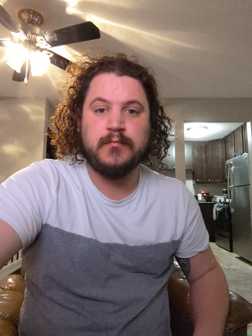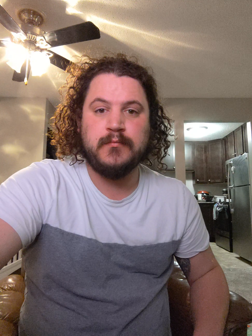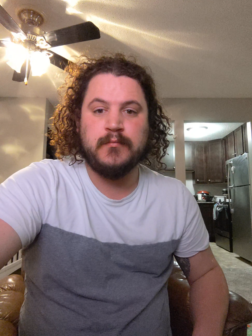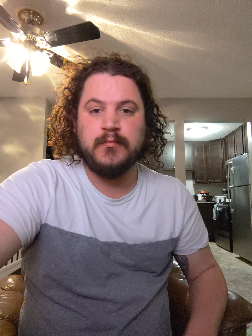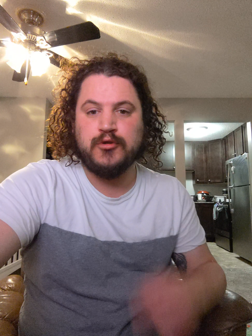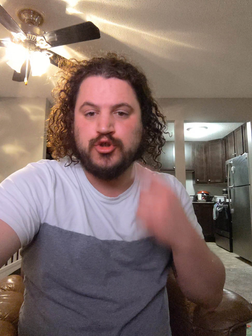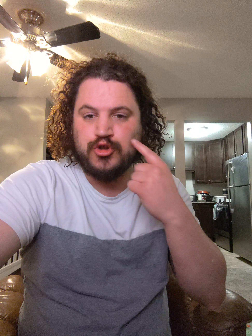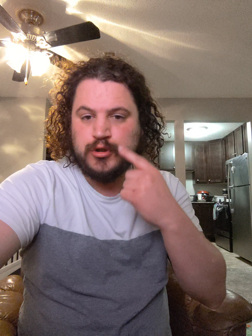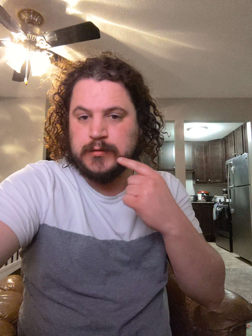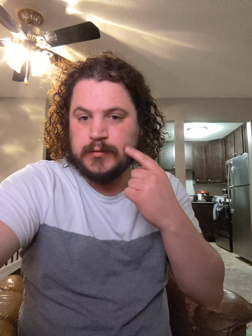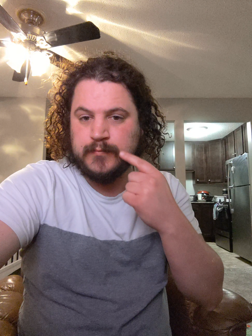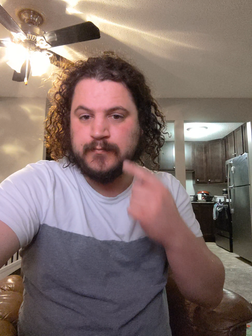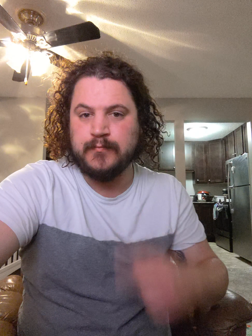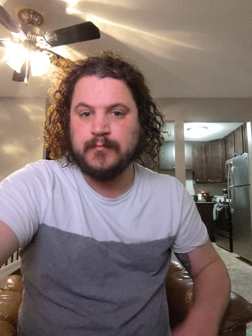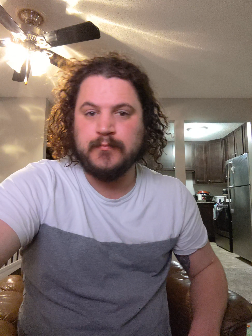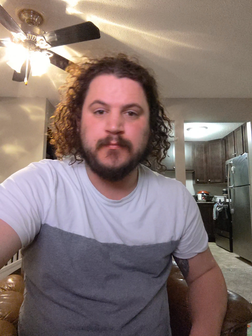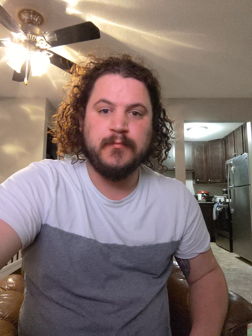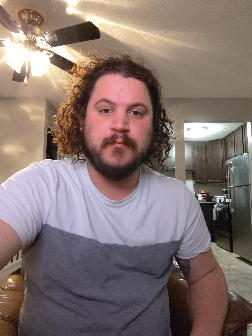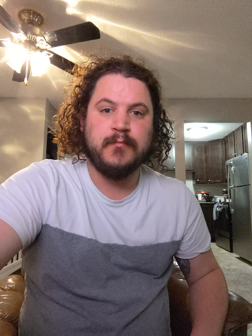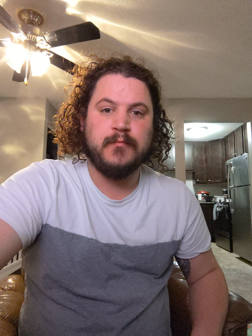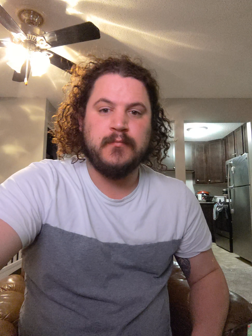cheek